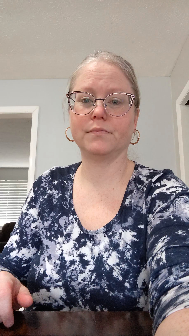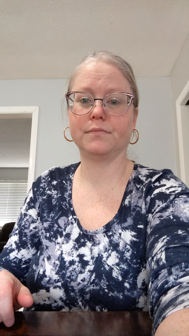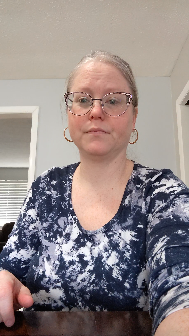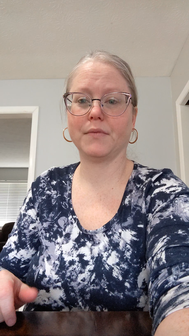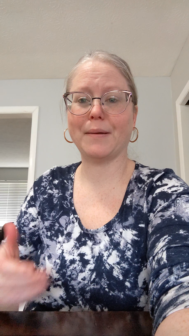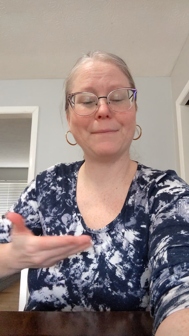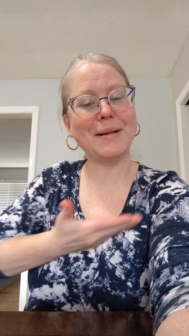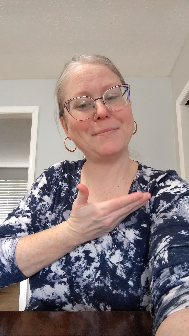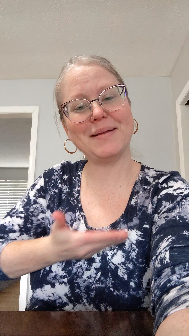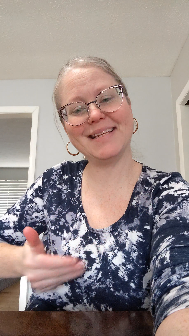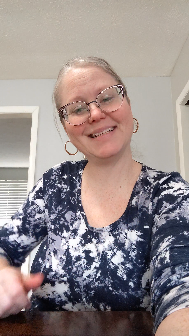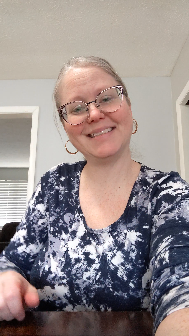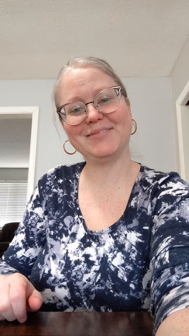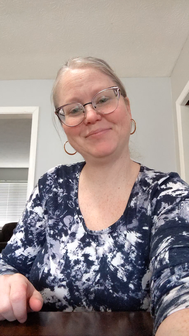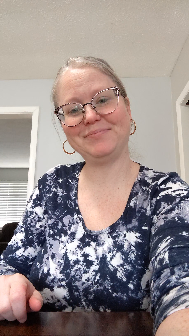baby